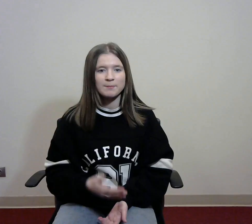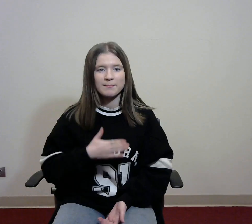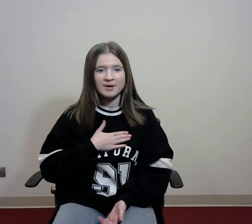mən